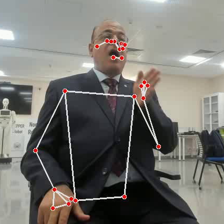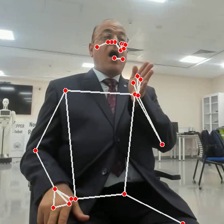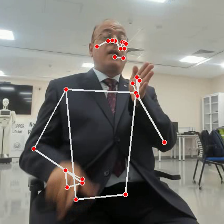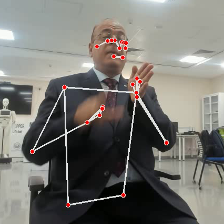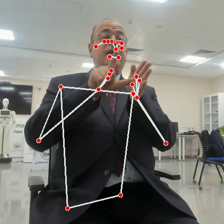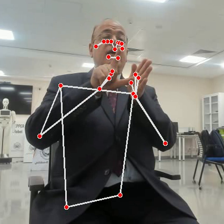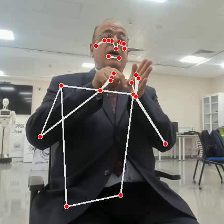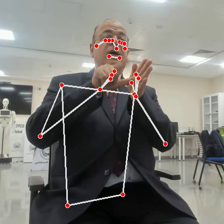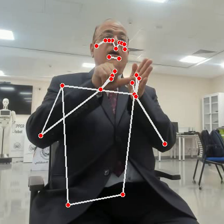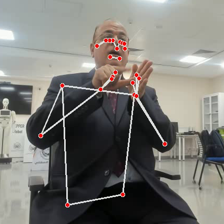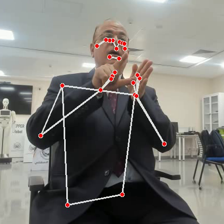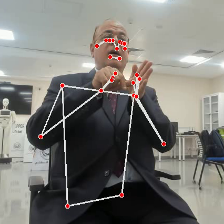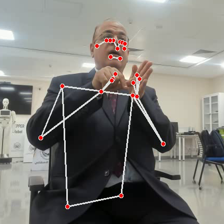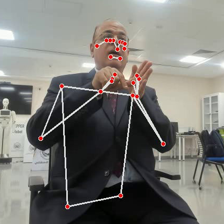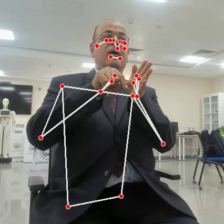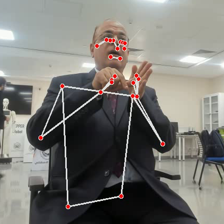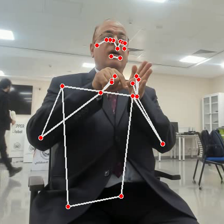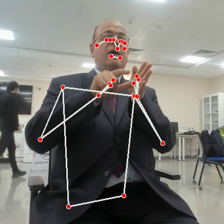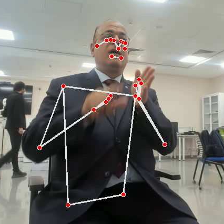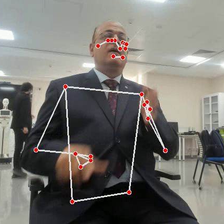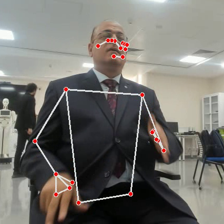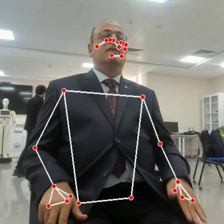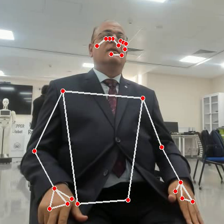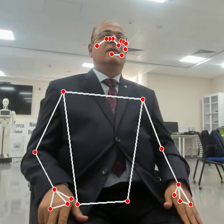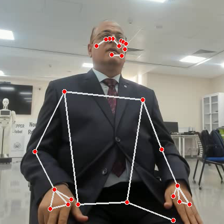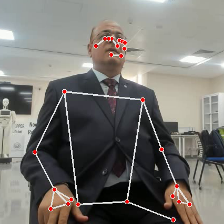3rabia